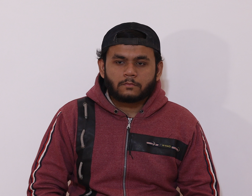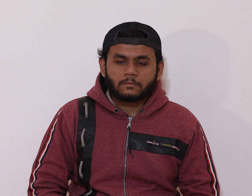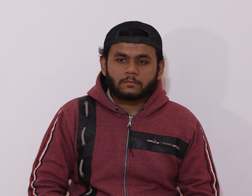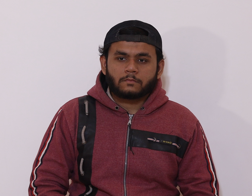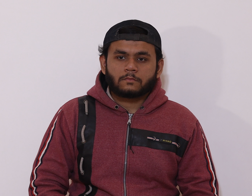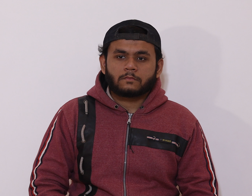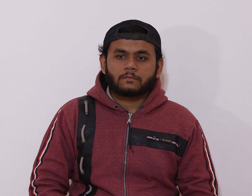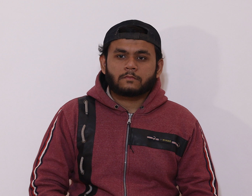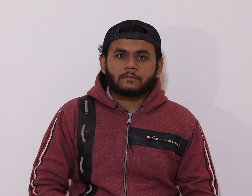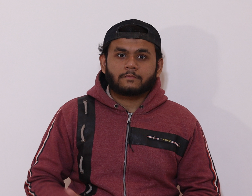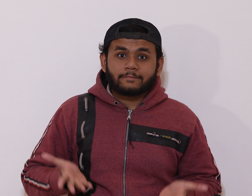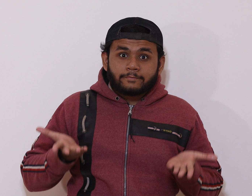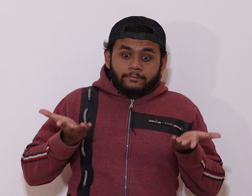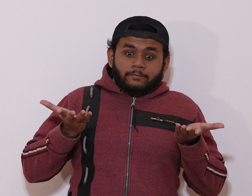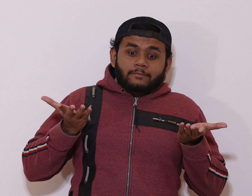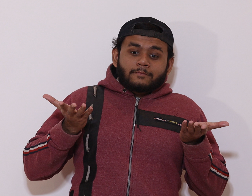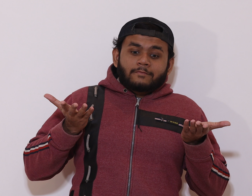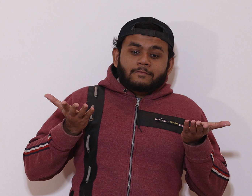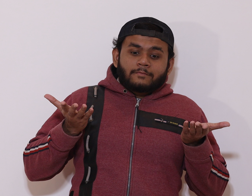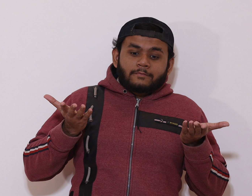surprise